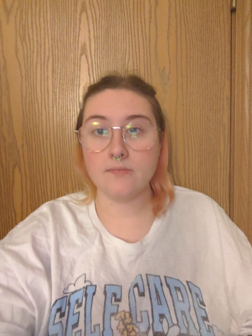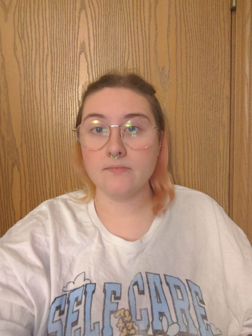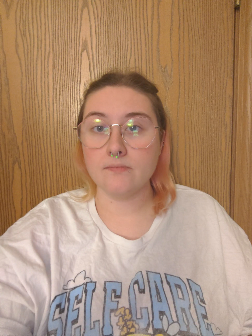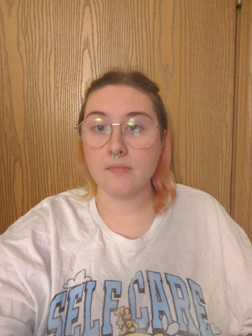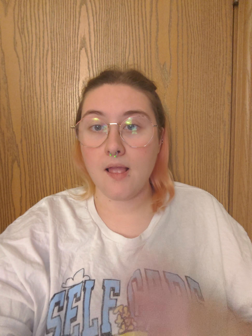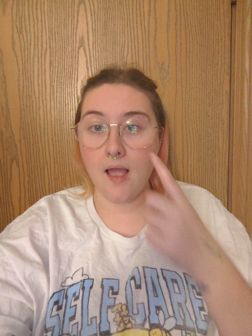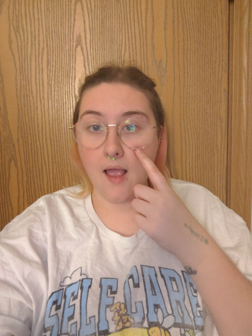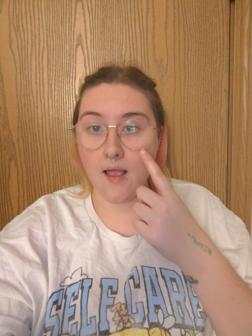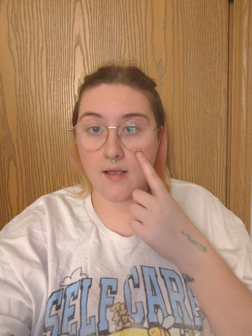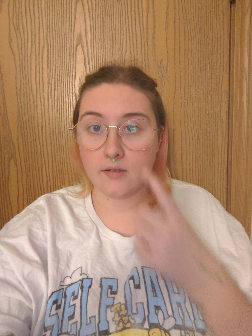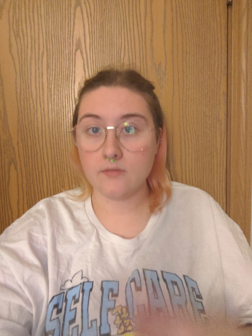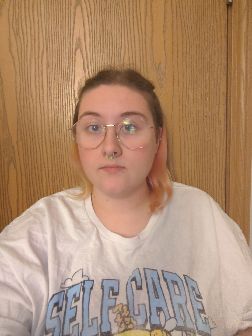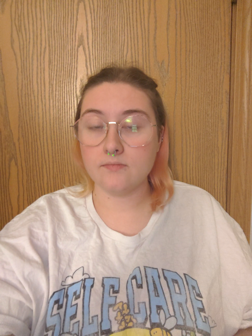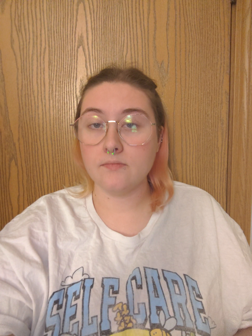eye